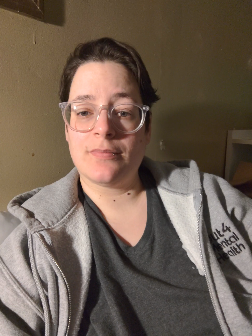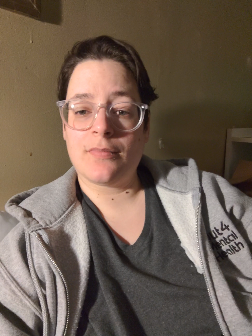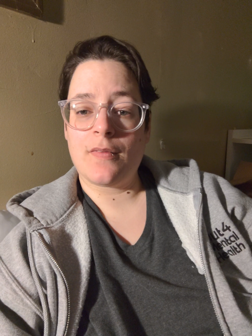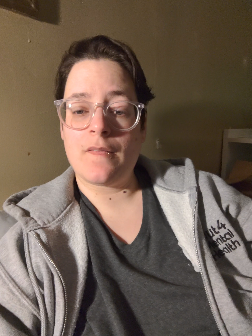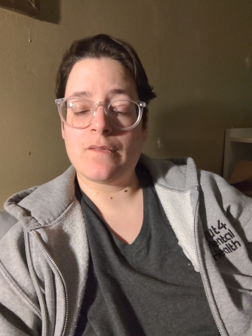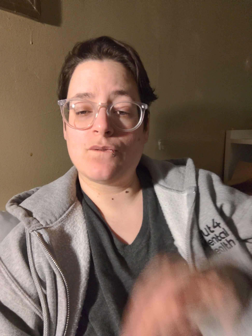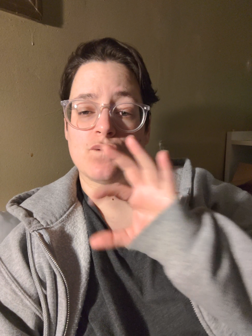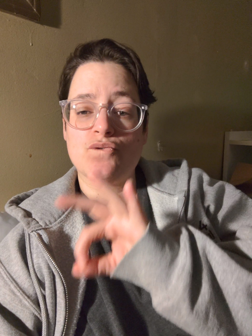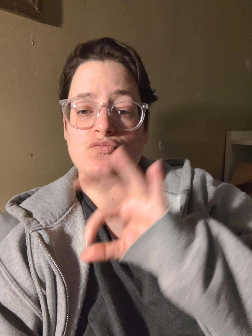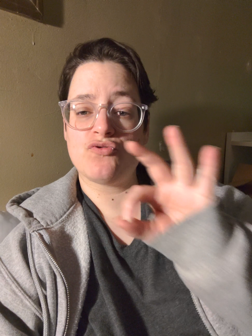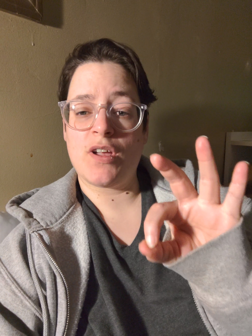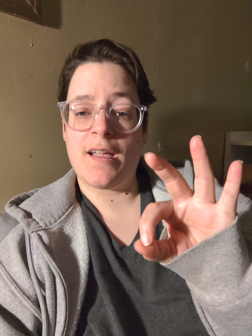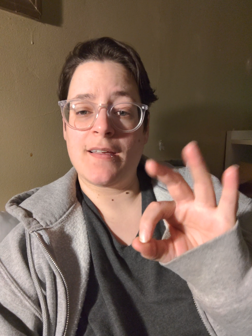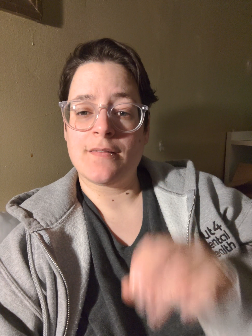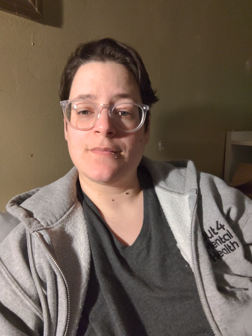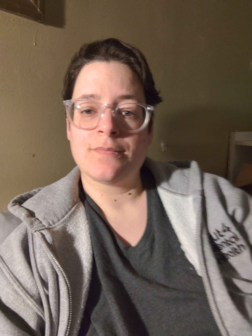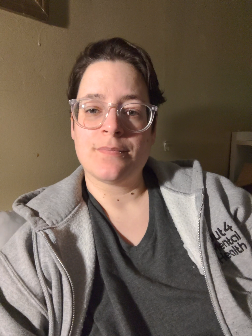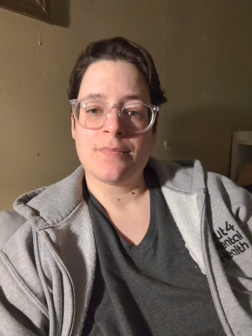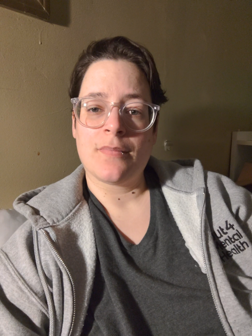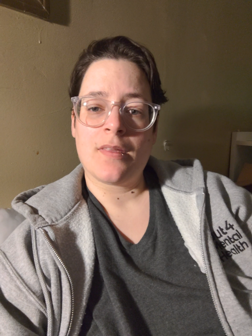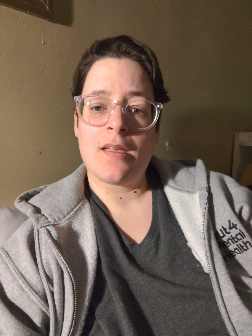french fries